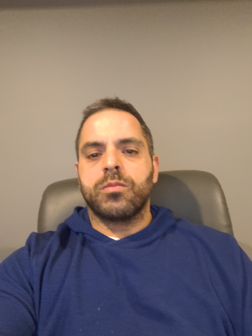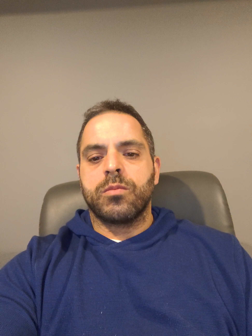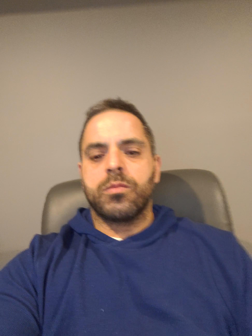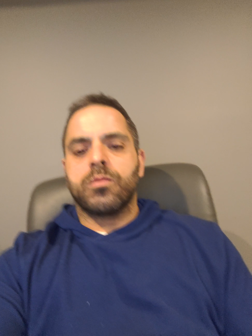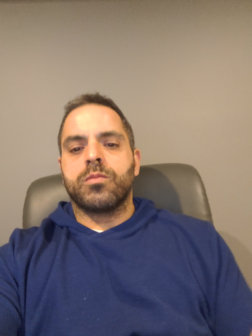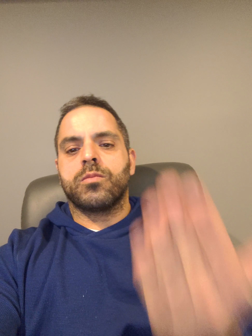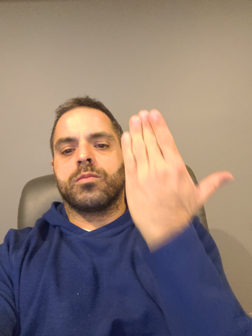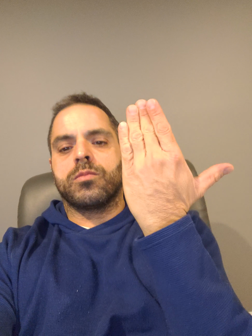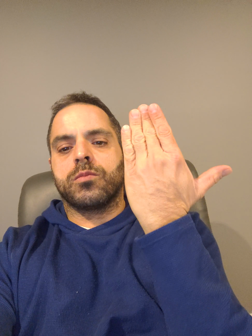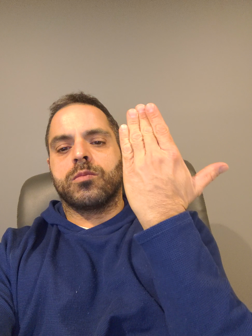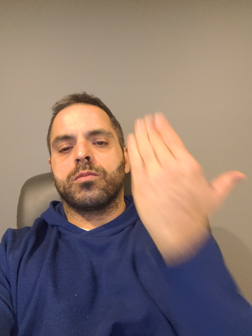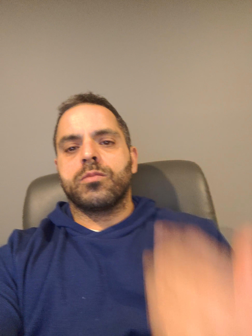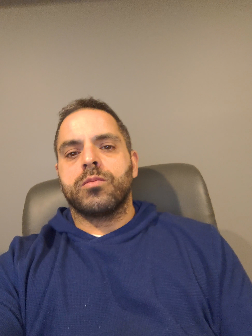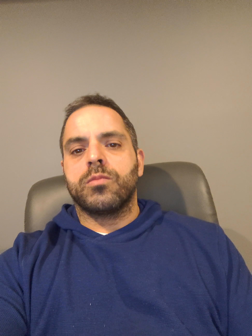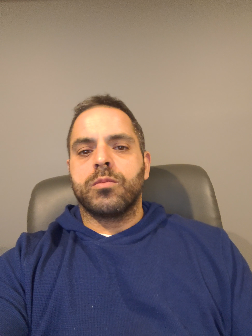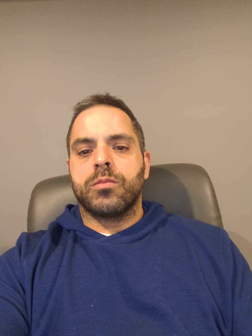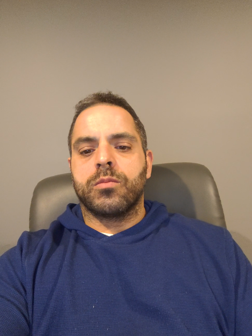morning